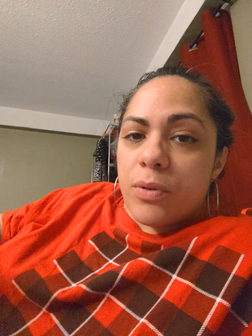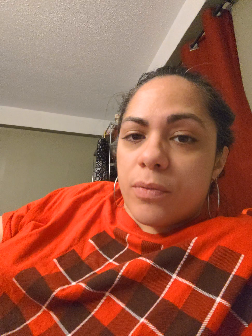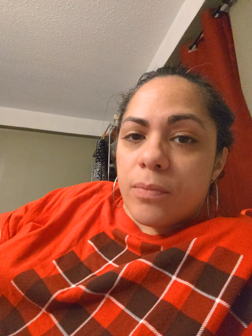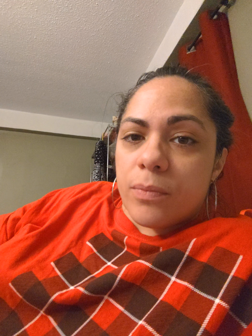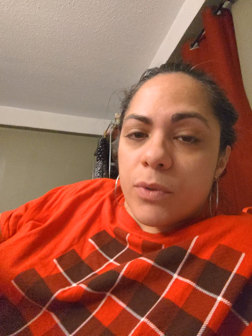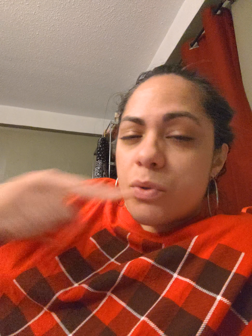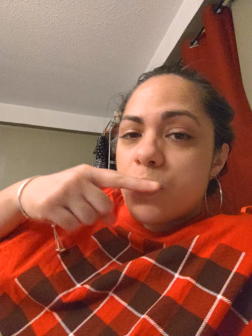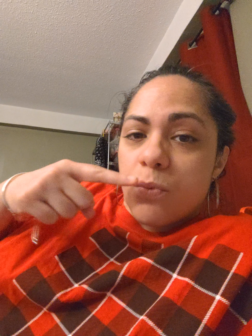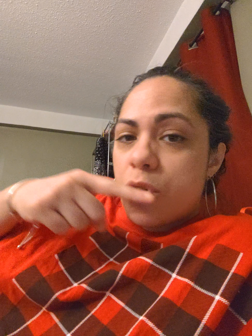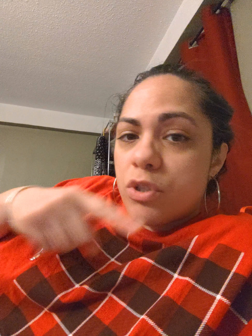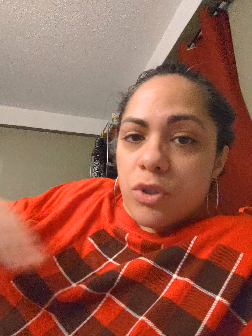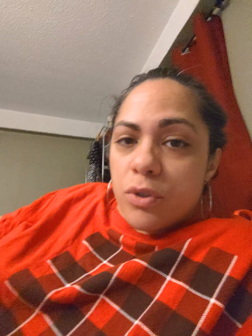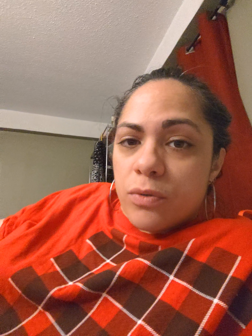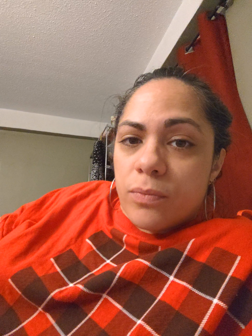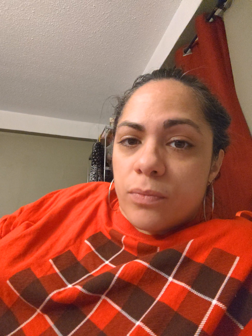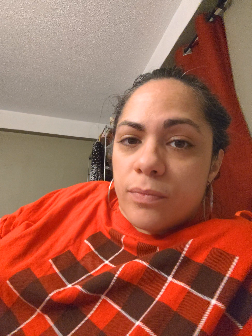toothbrush